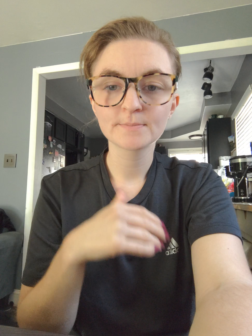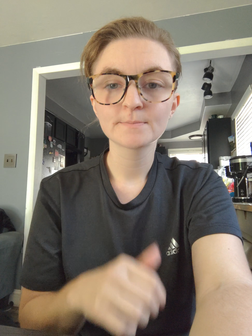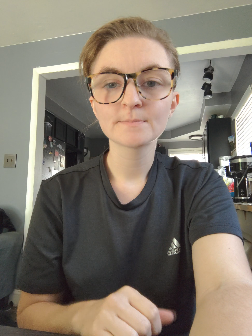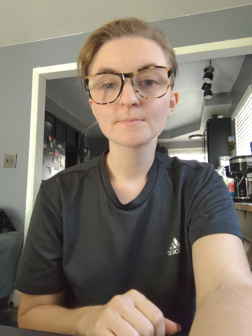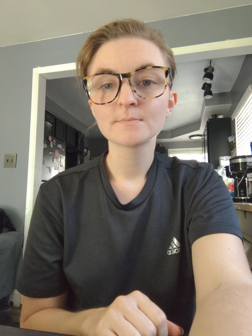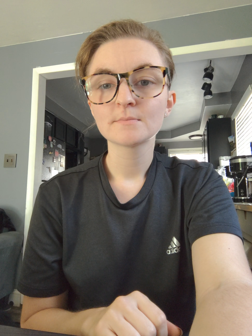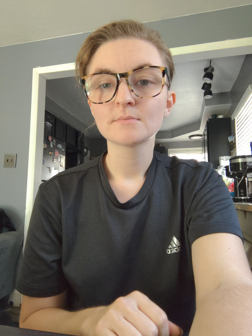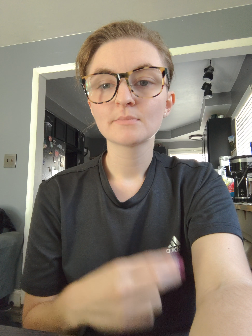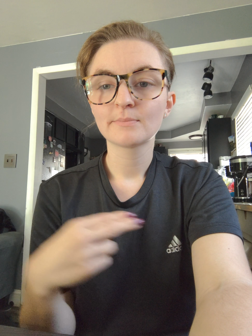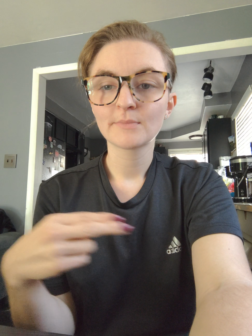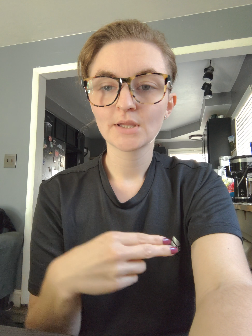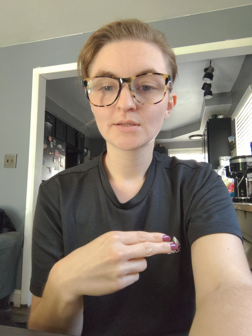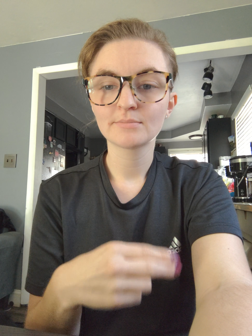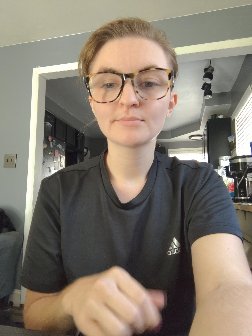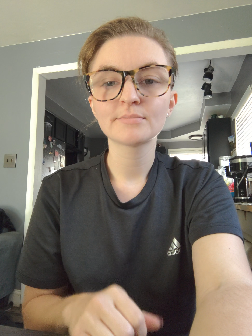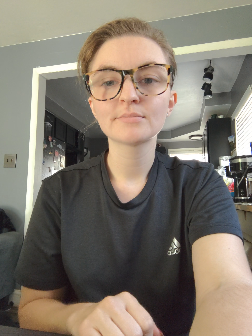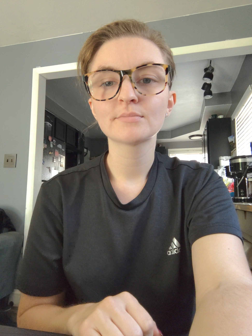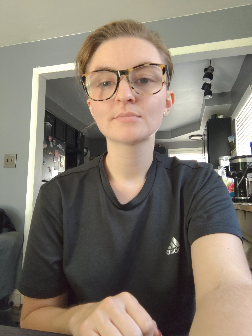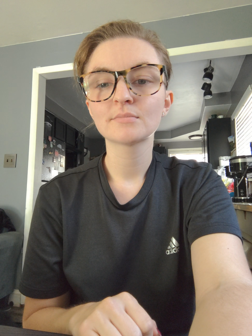belt